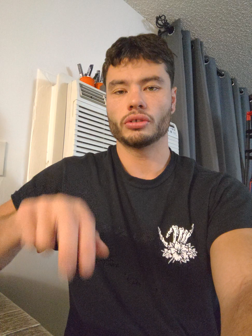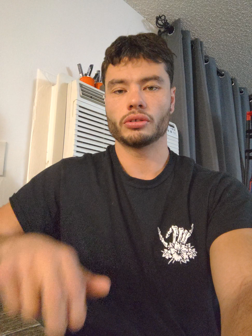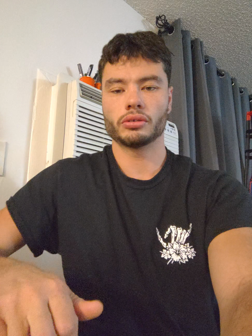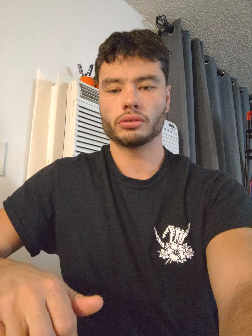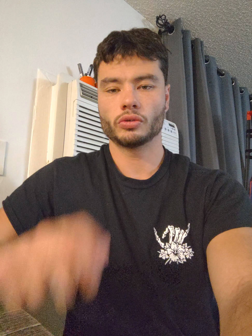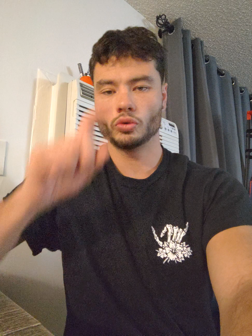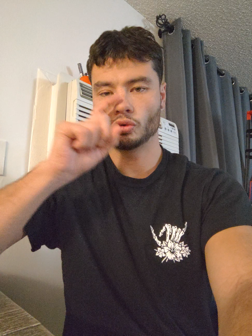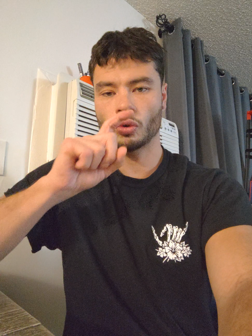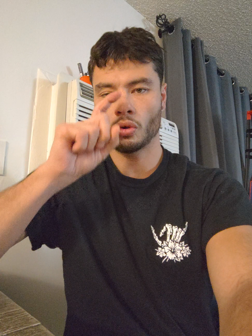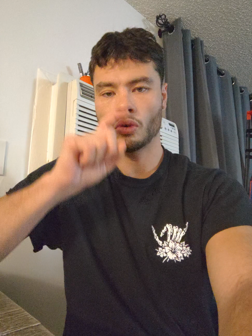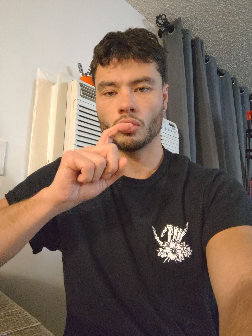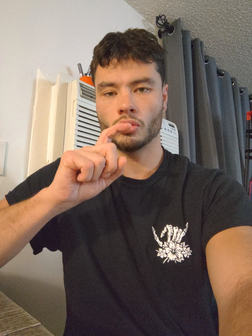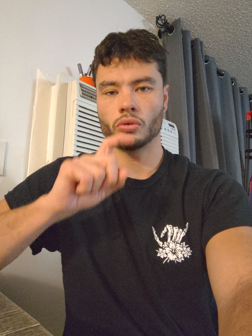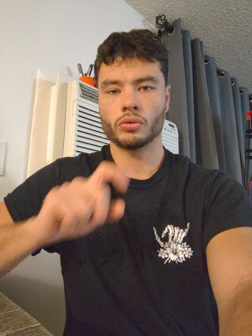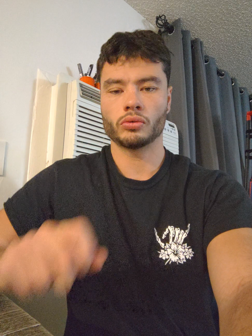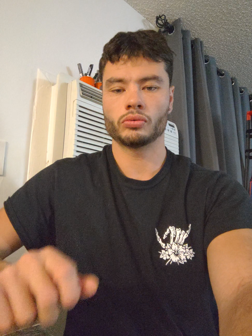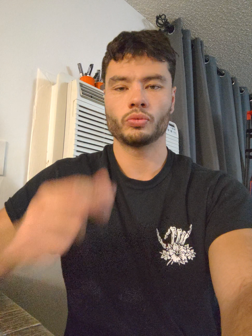doll